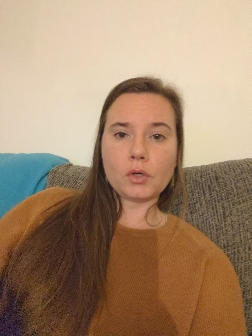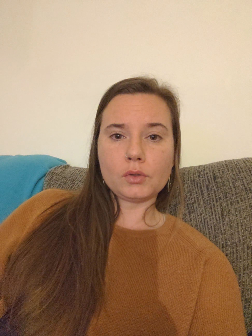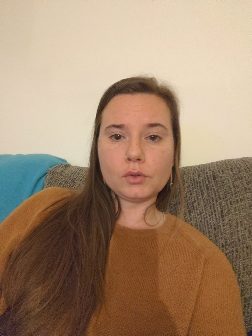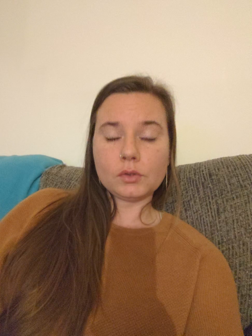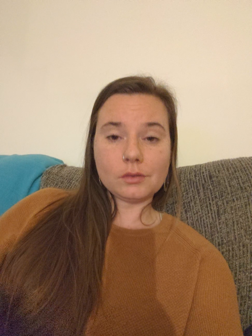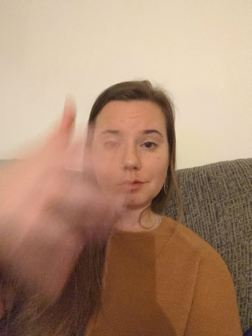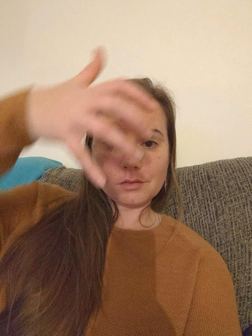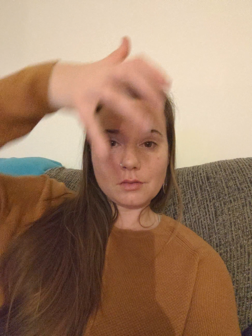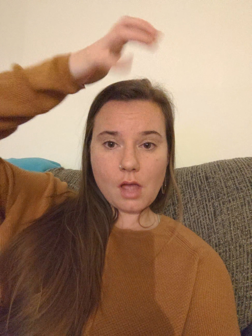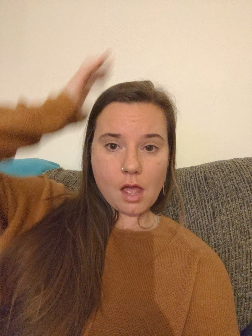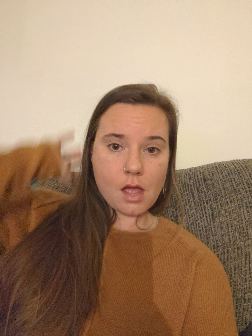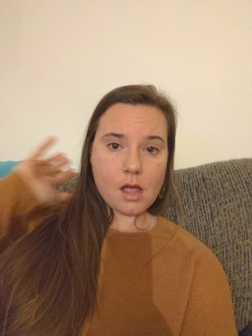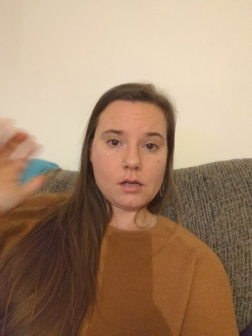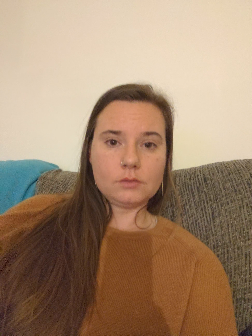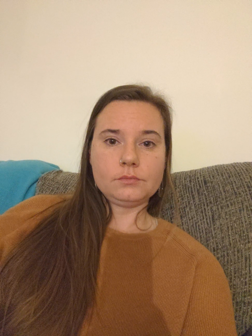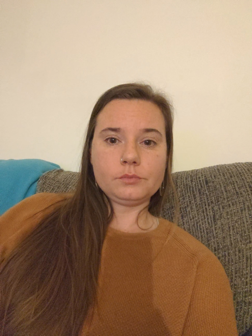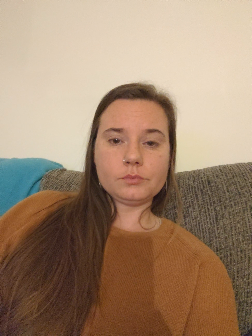lion